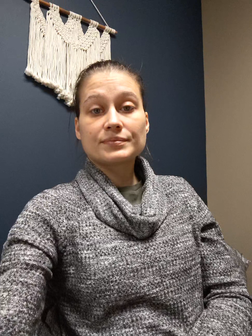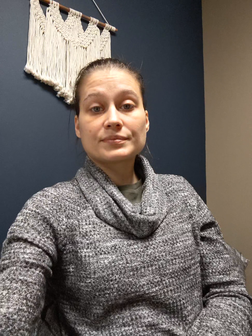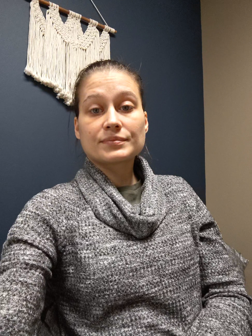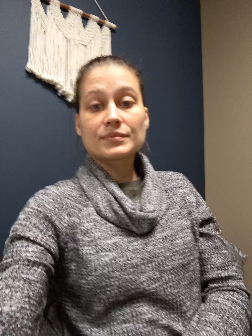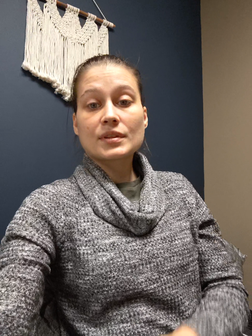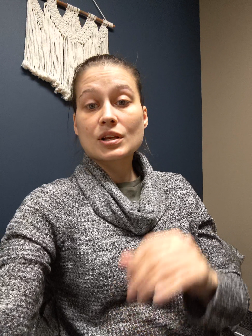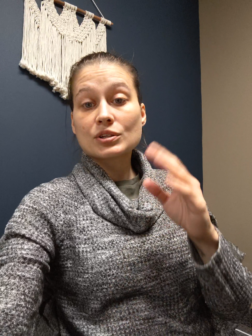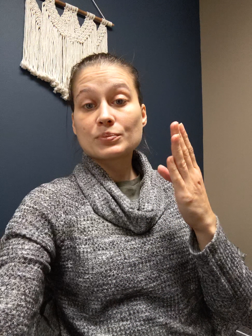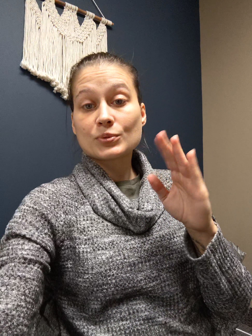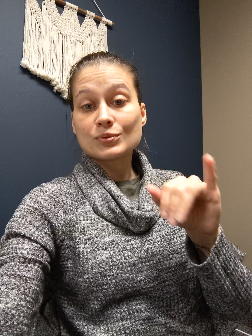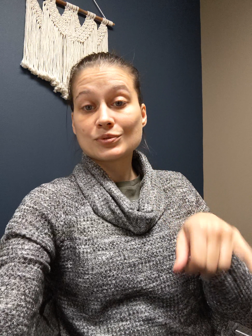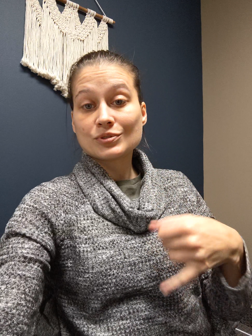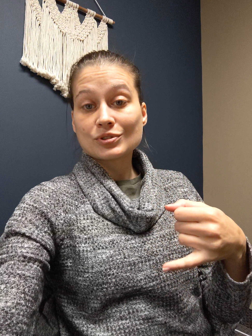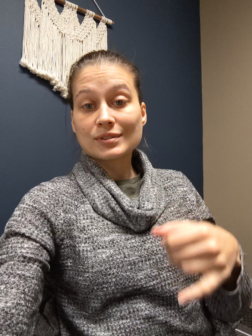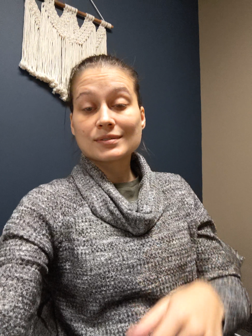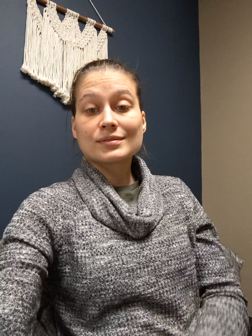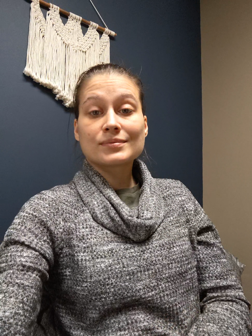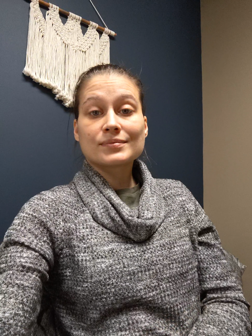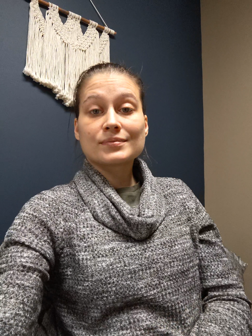jeans